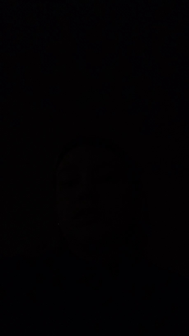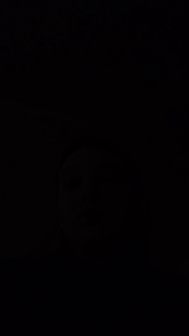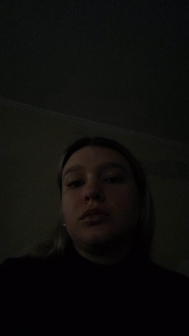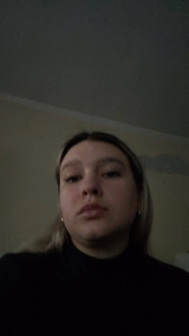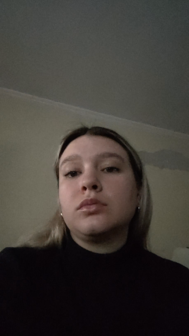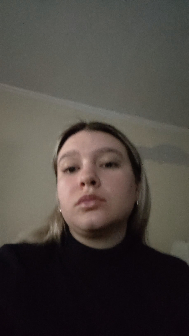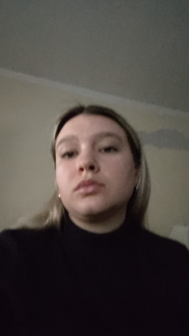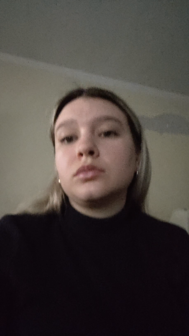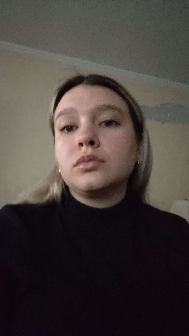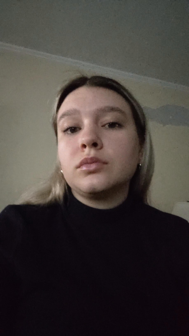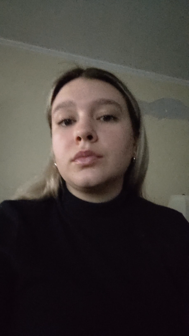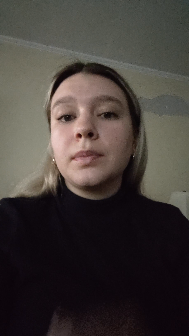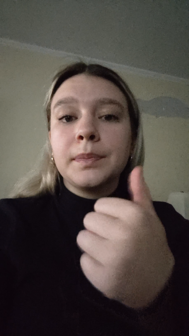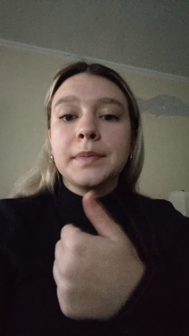basement